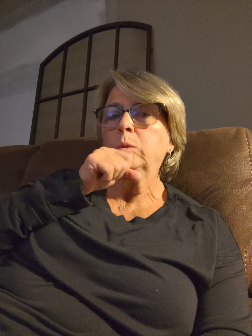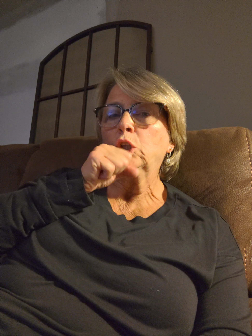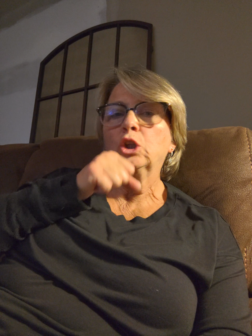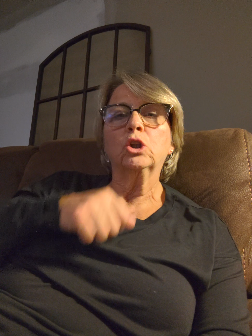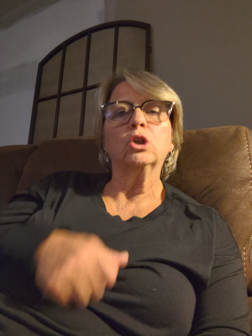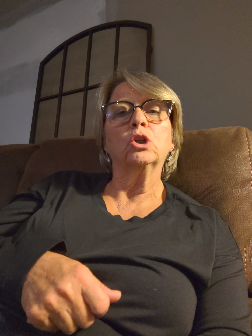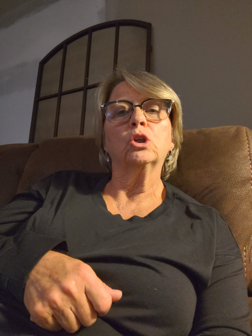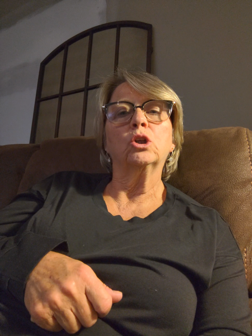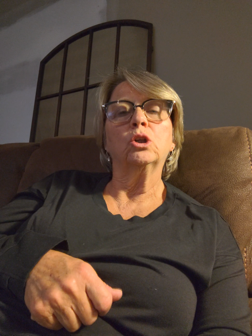orange